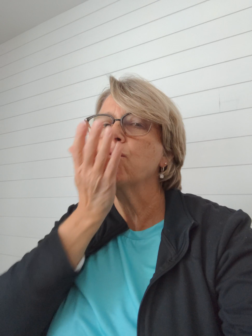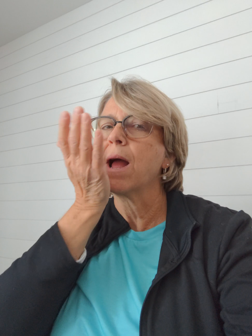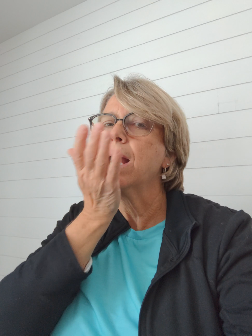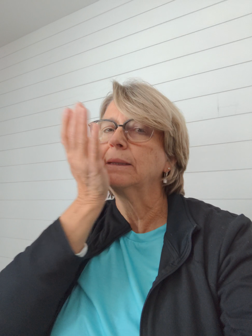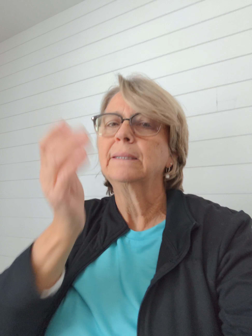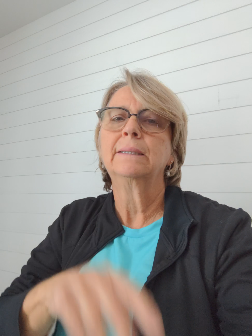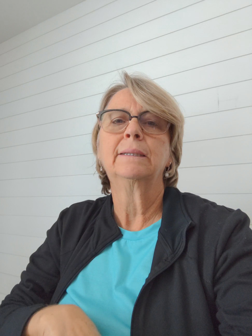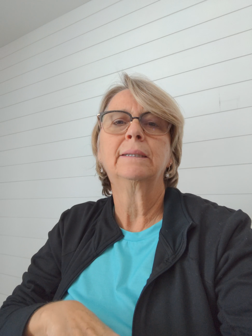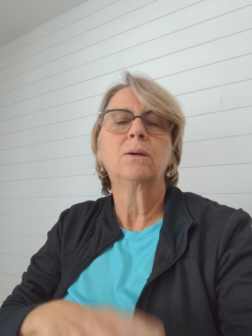grass